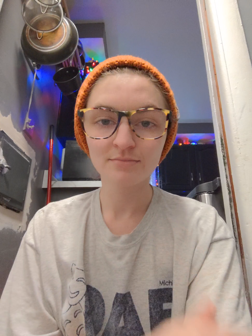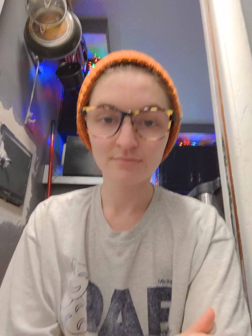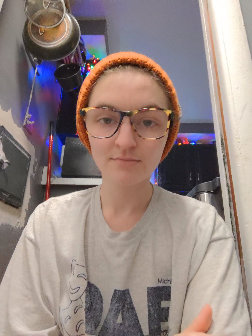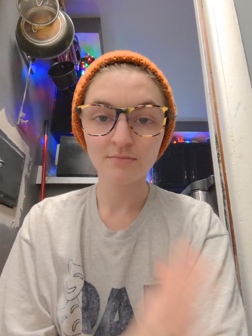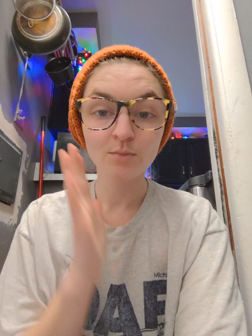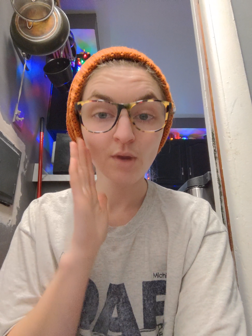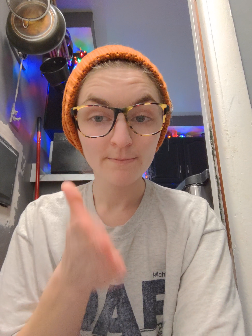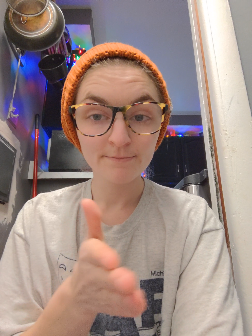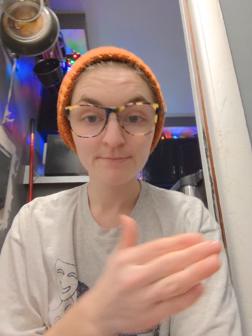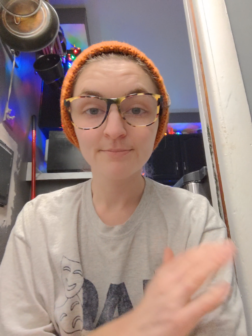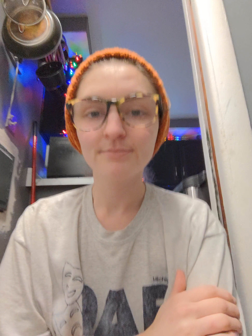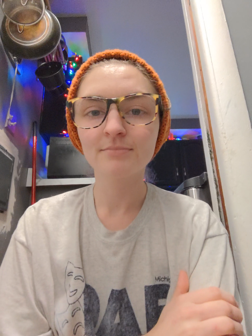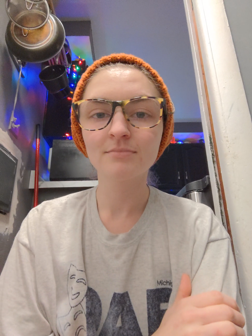will